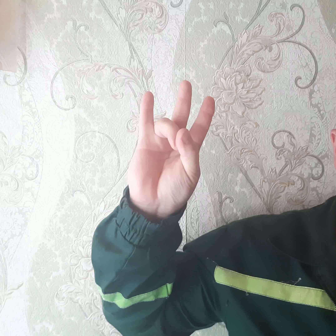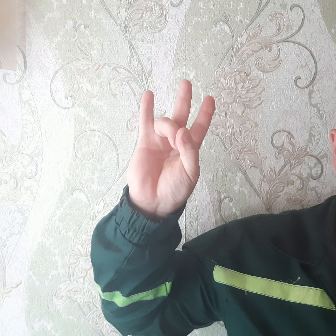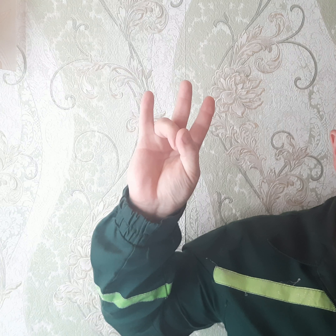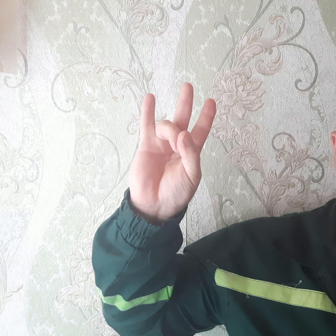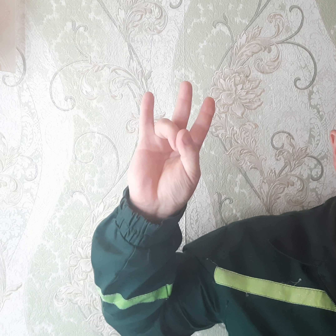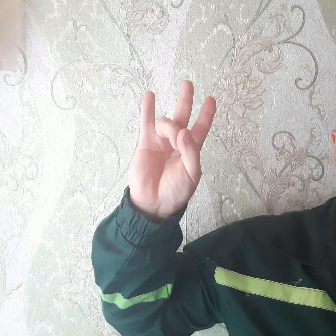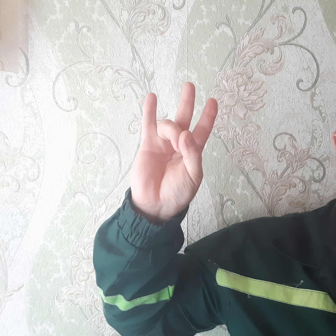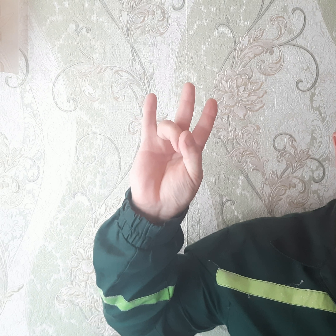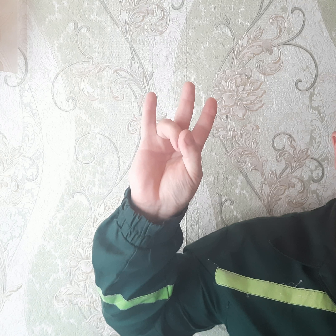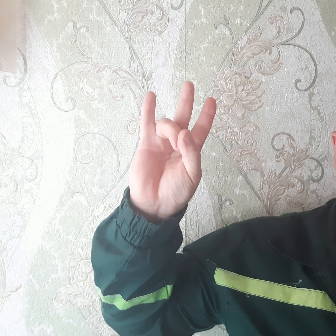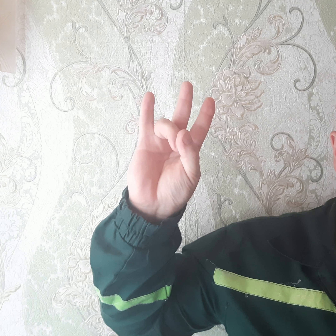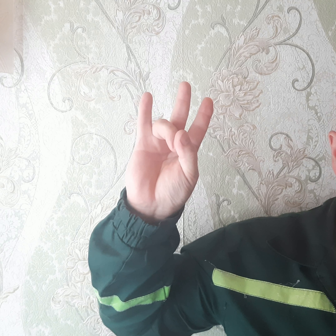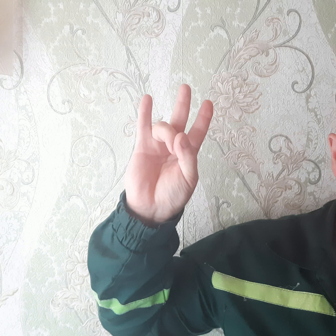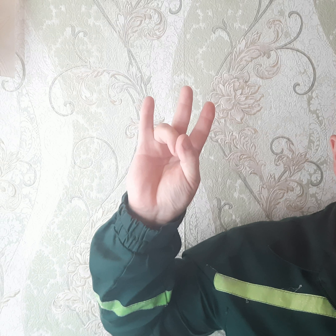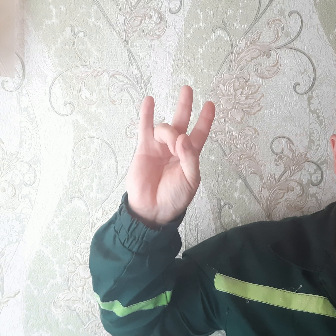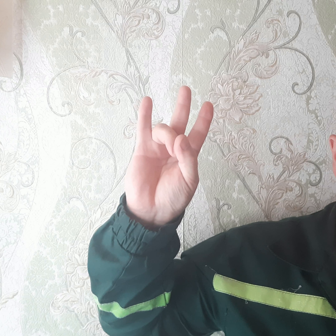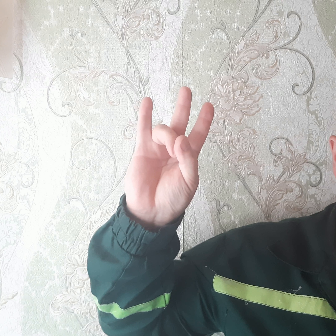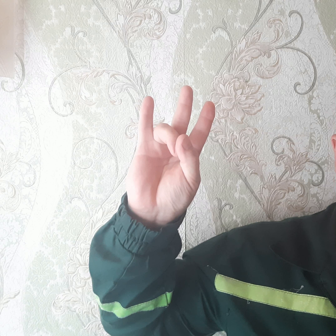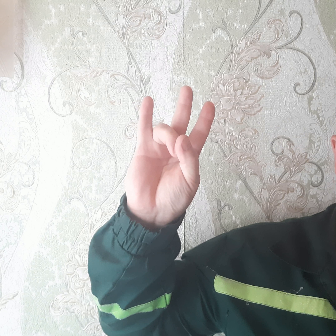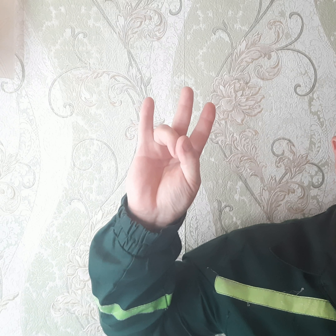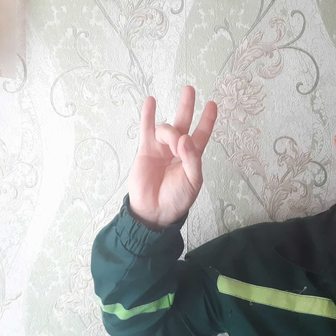Н